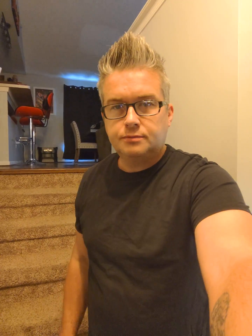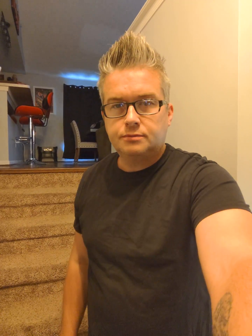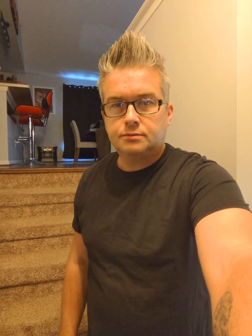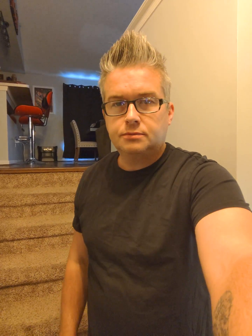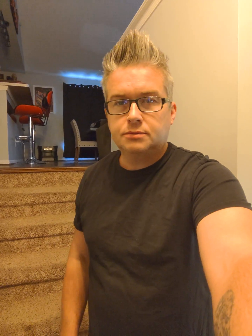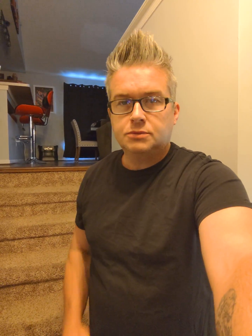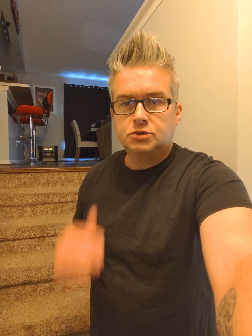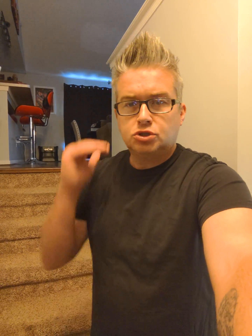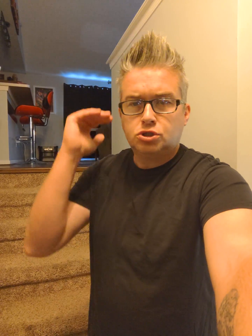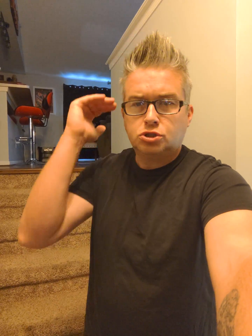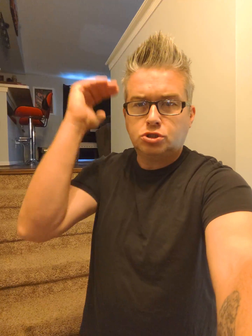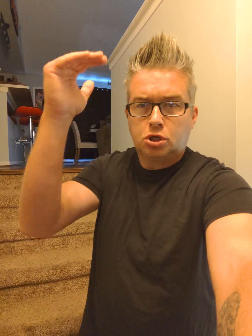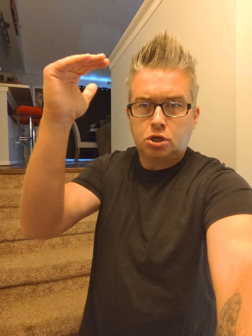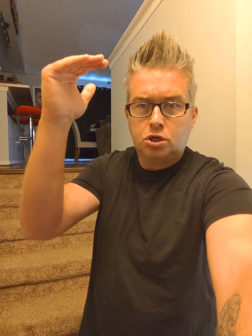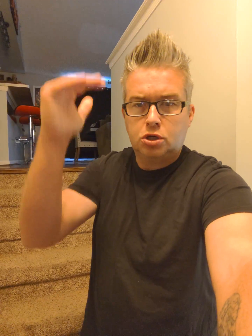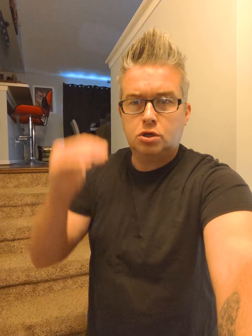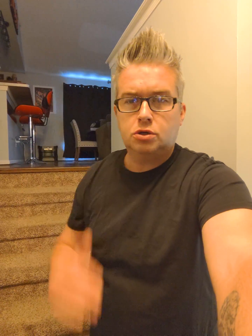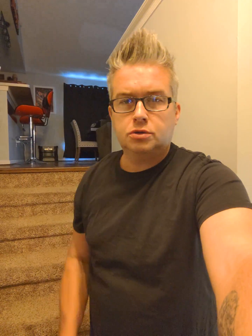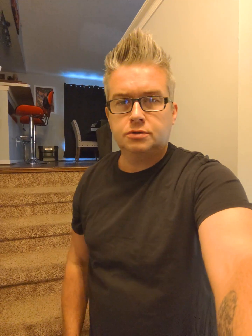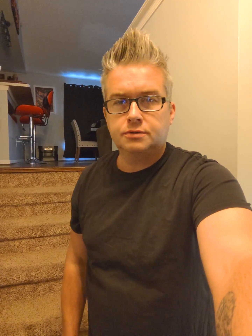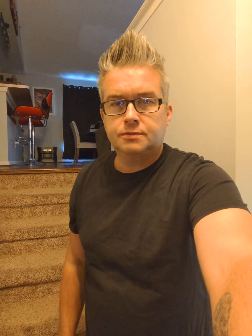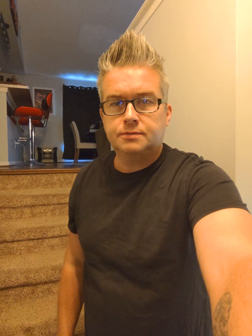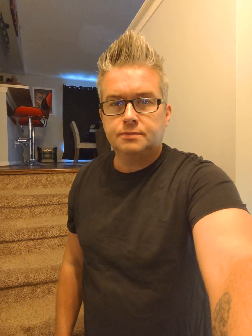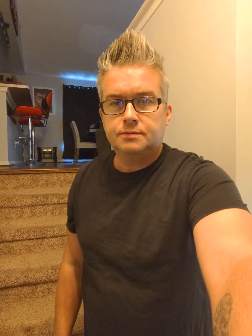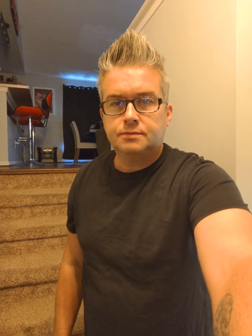big